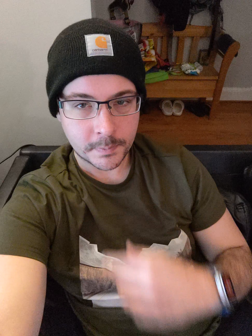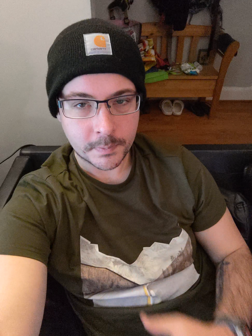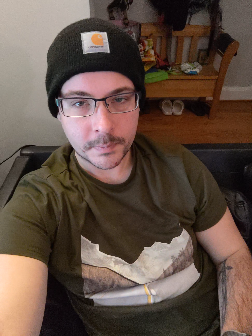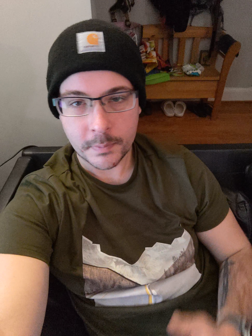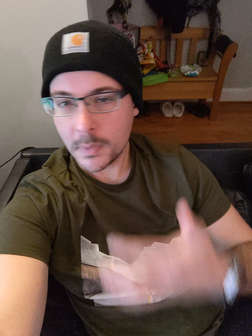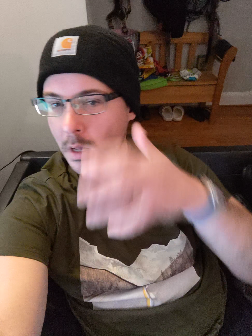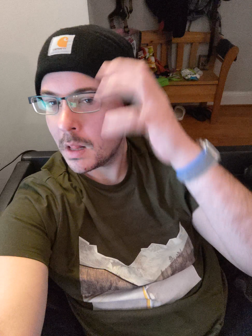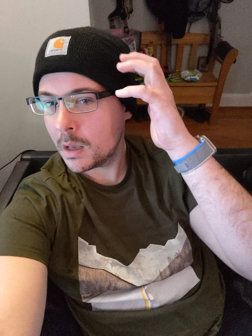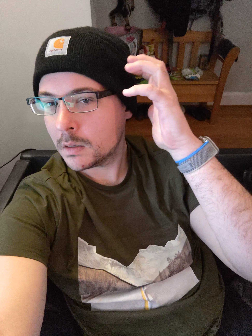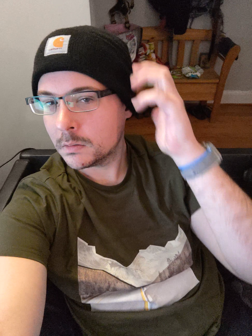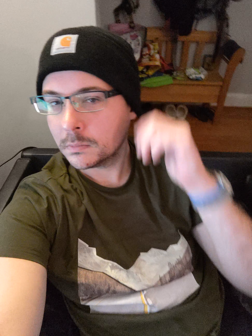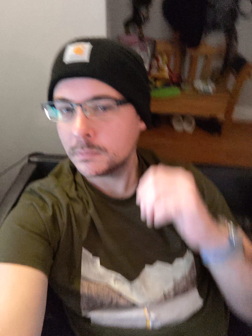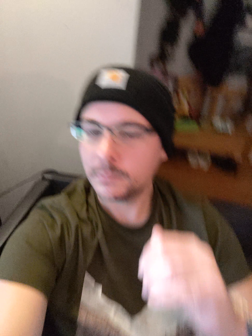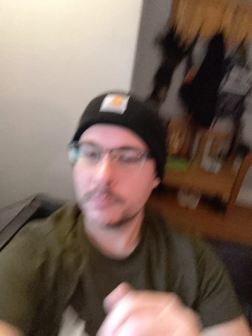lion